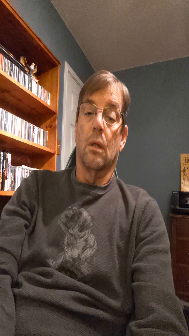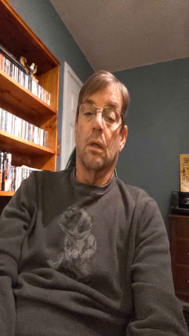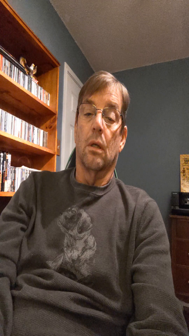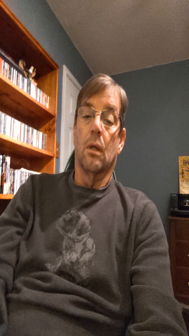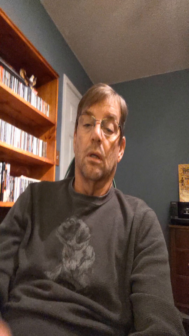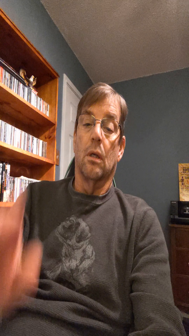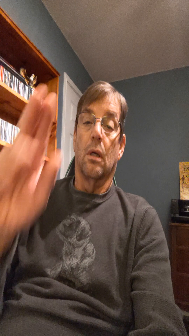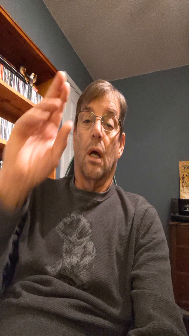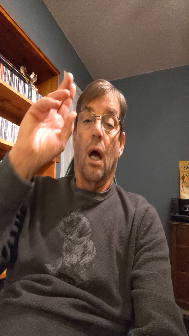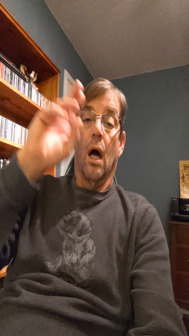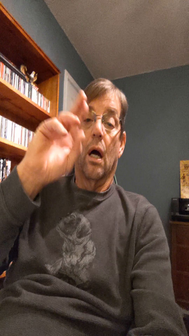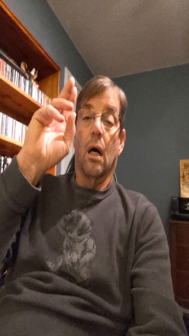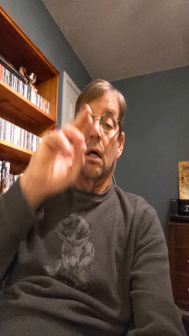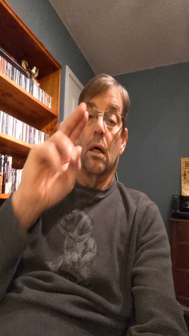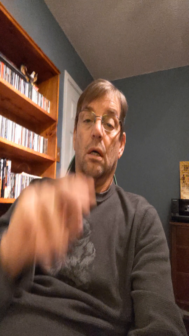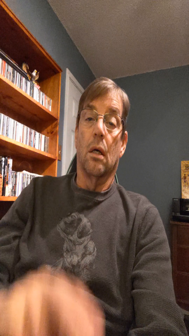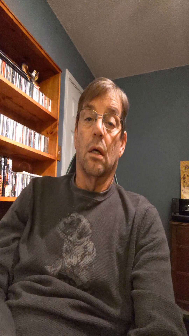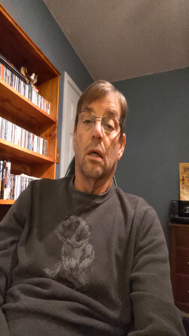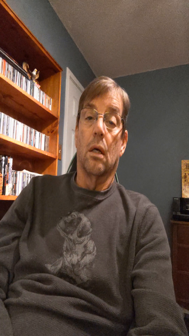uncle